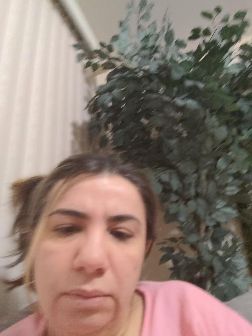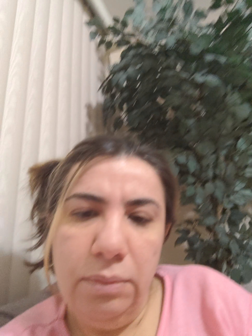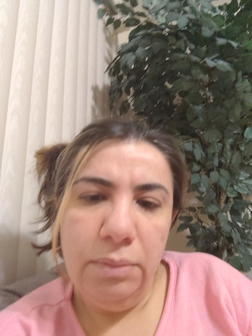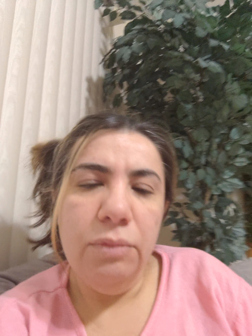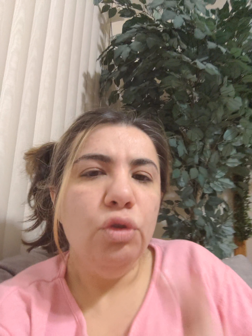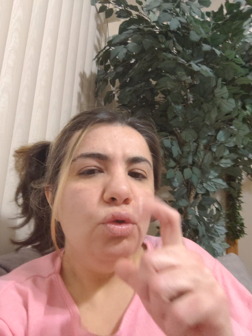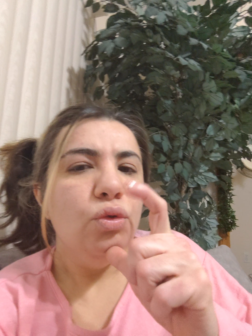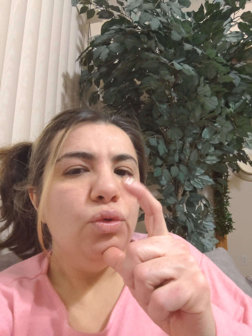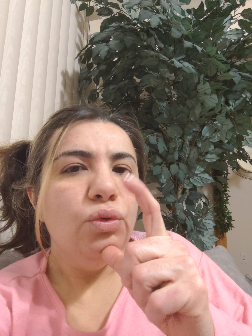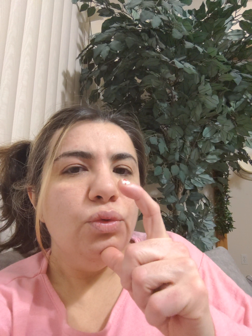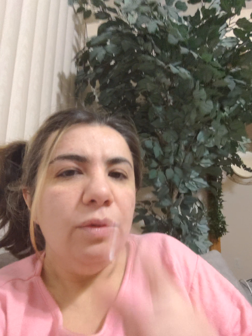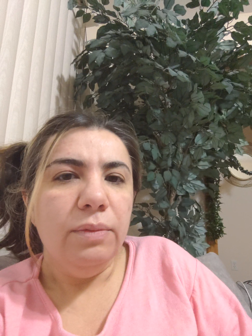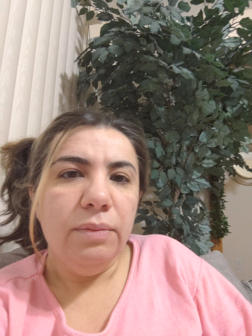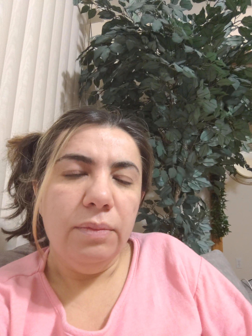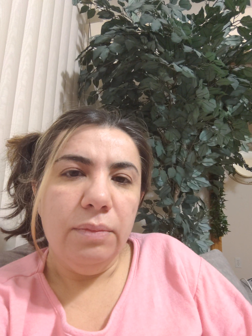who